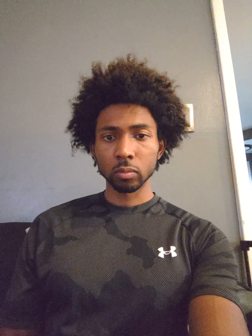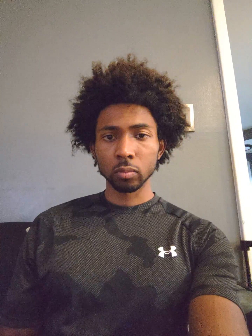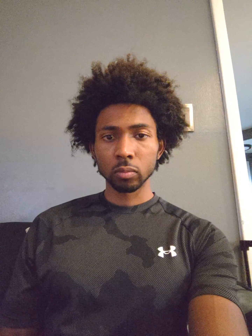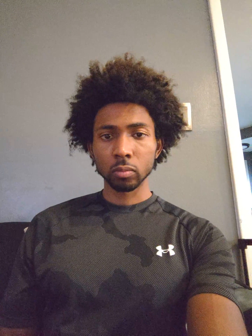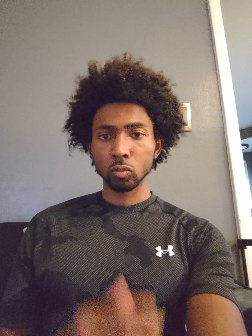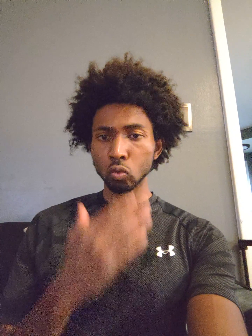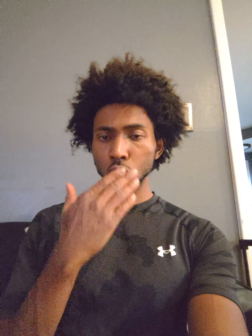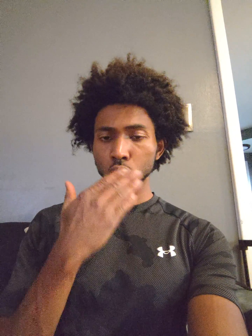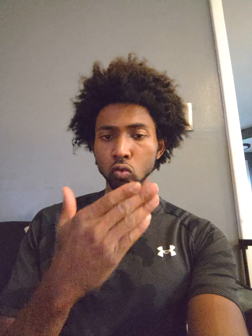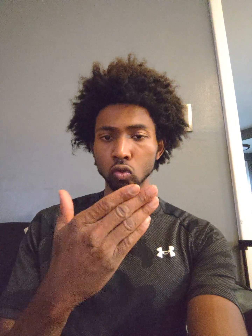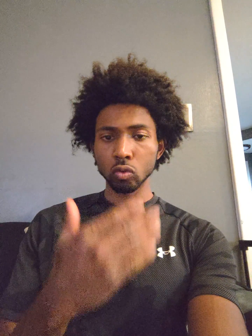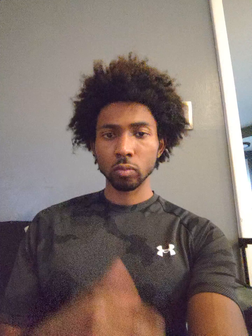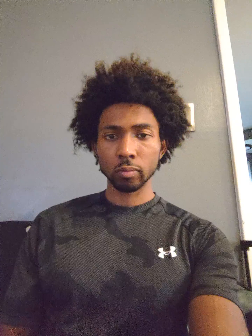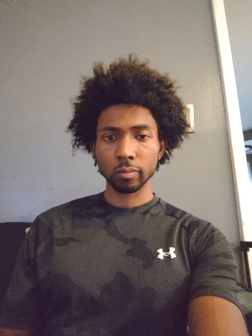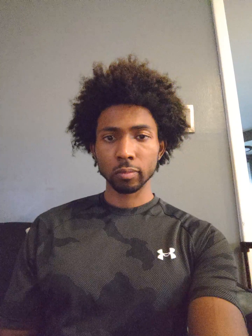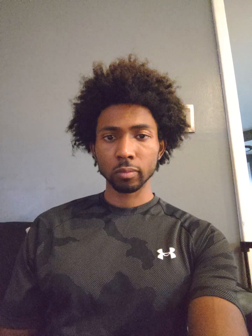good